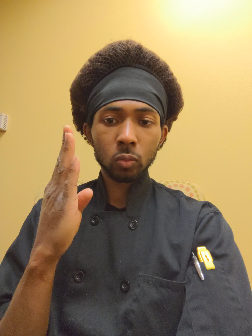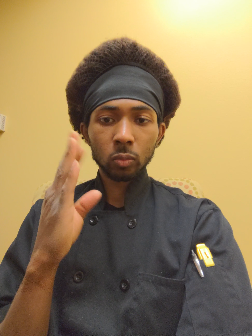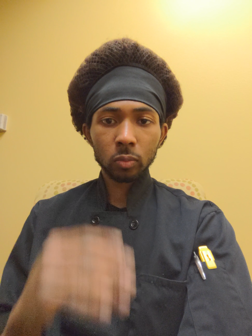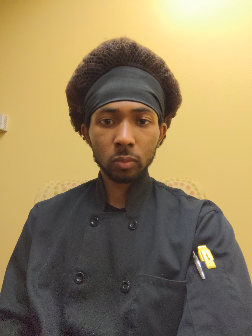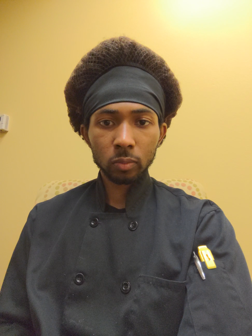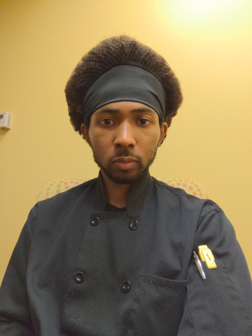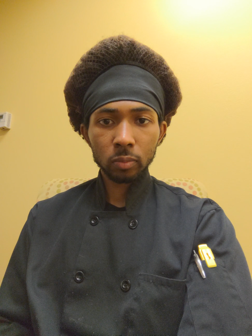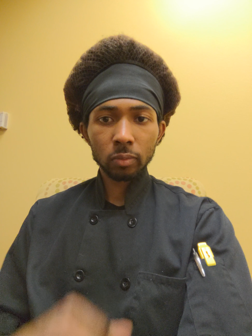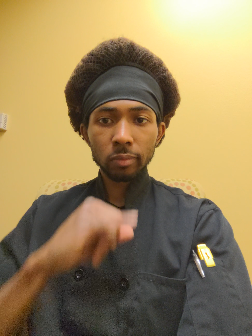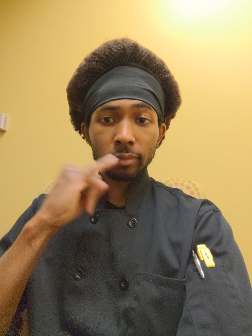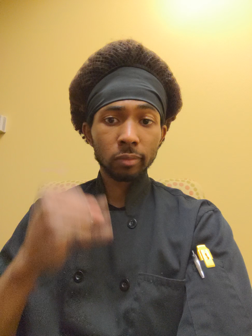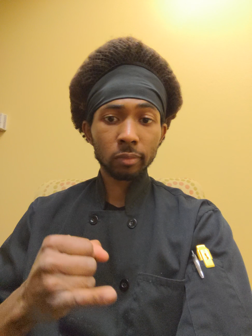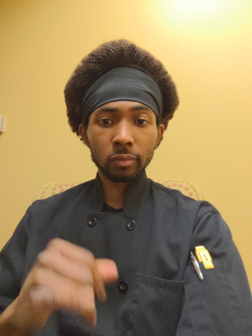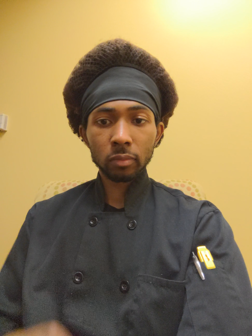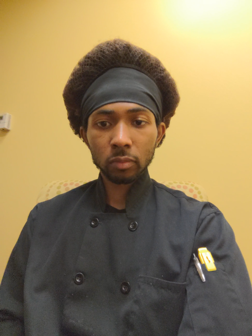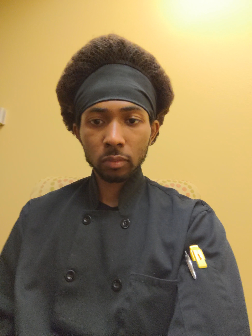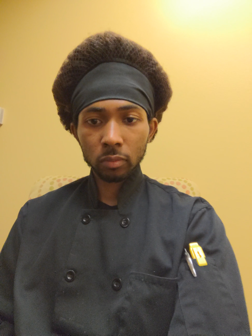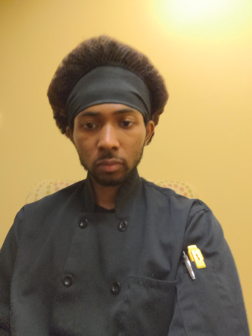last